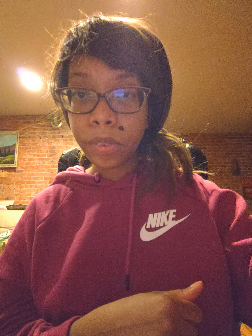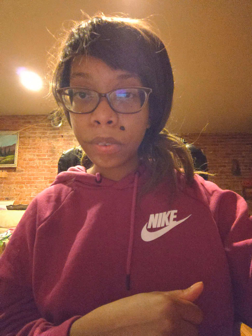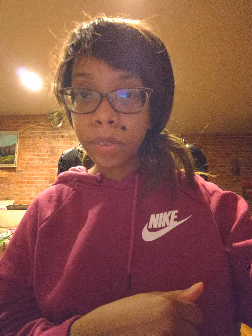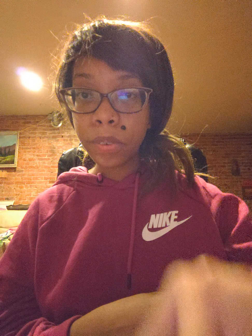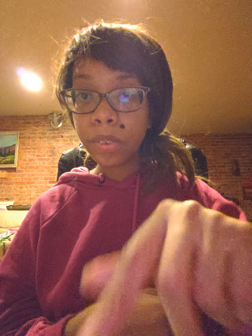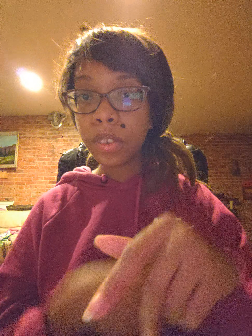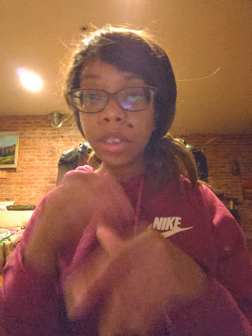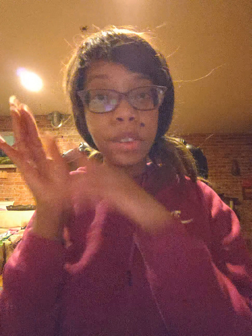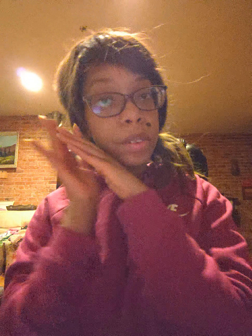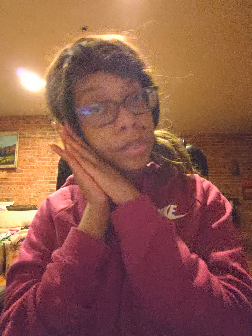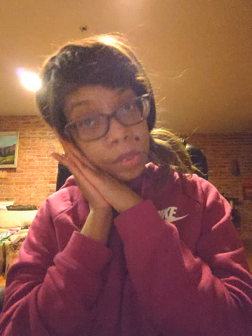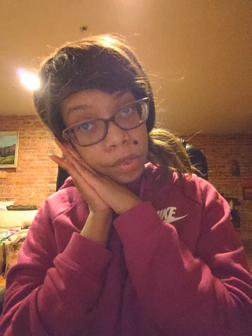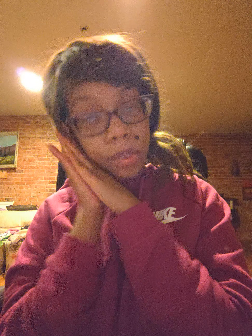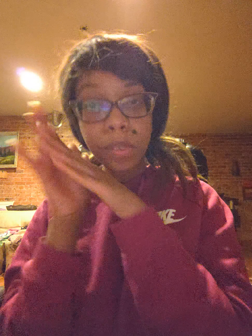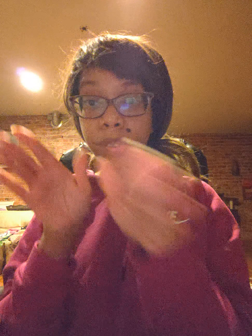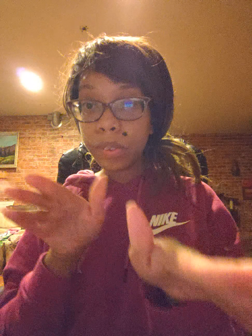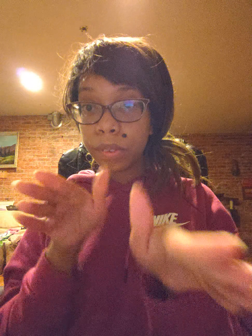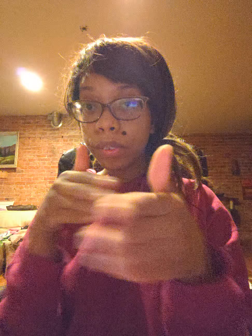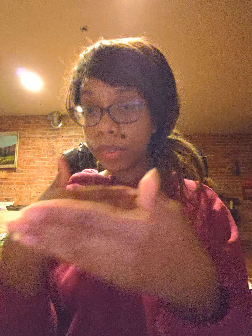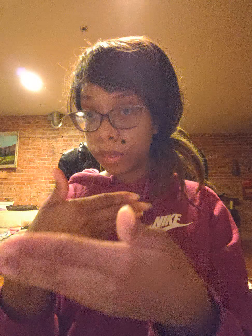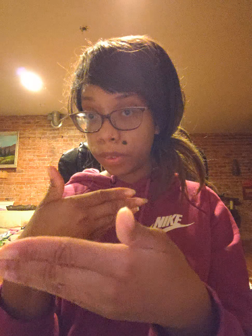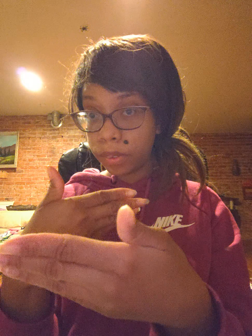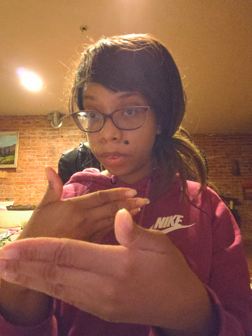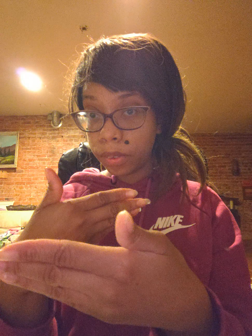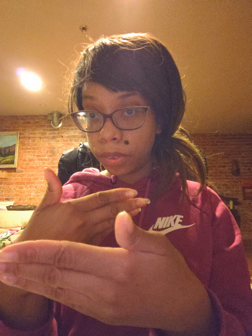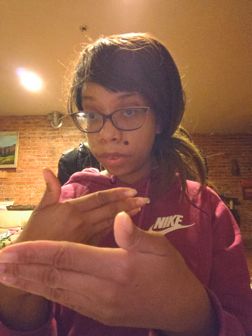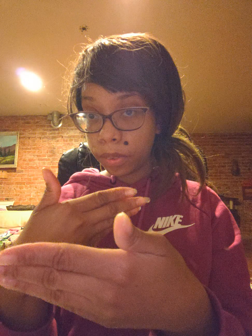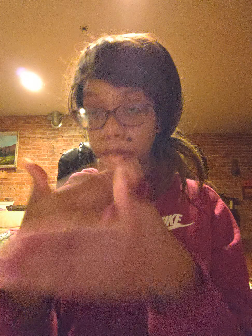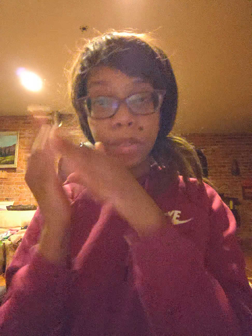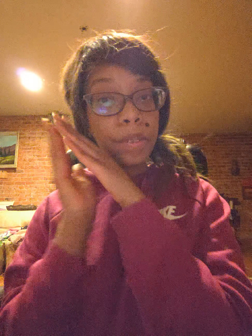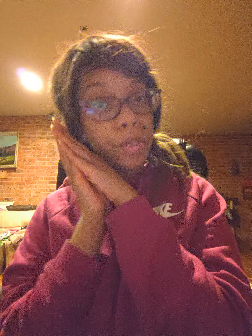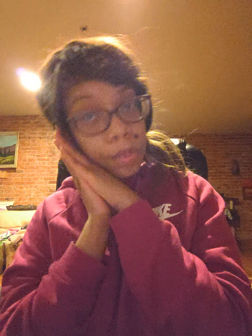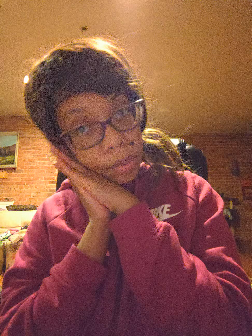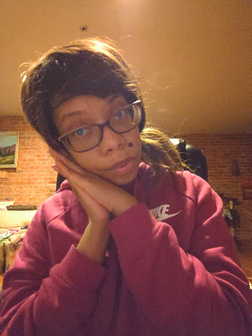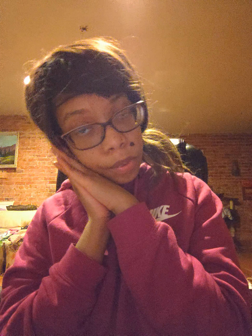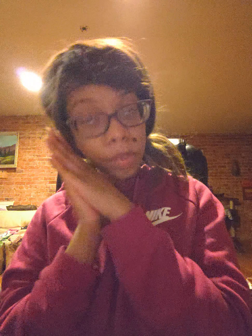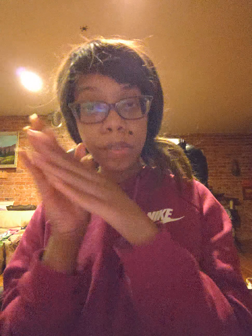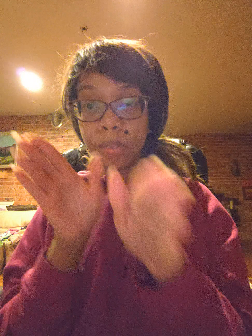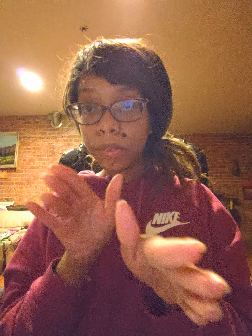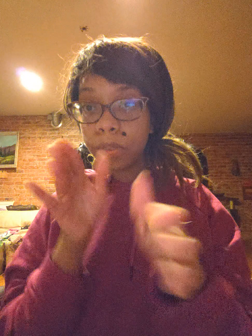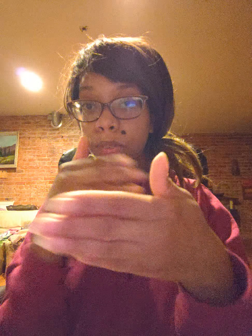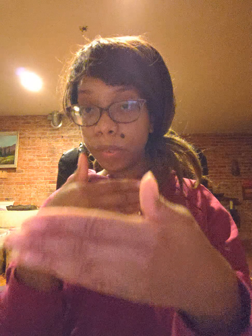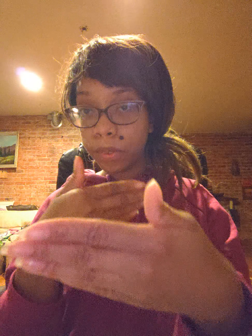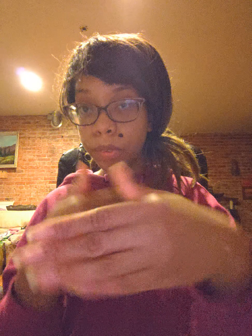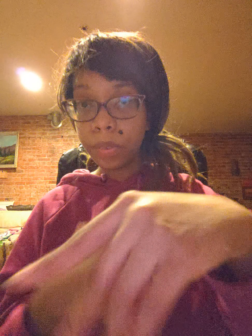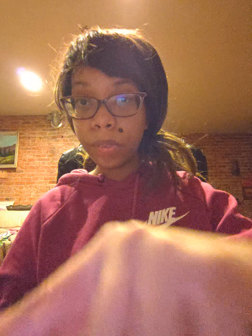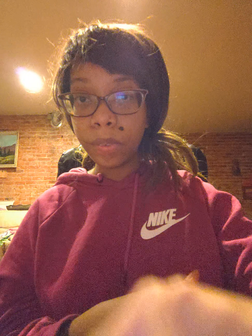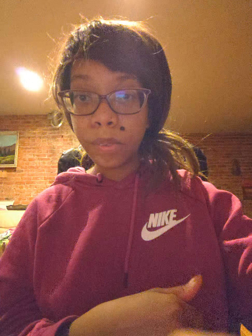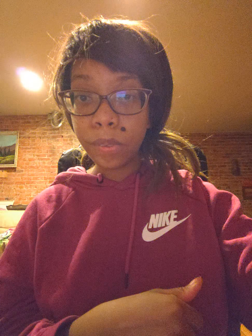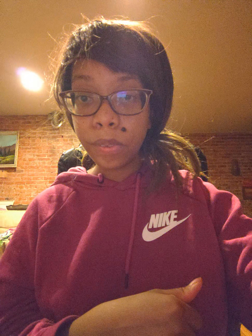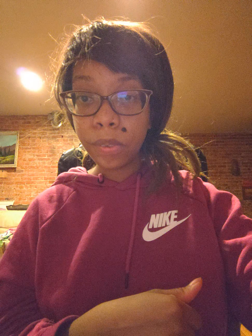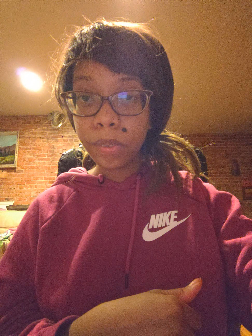bedroom